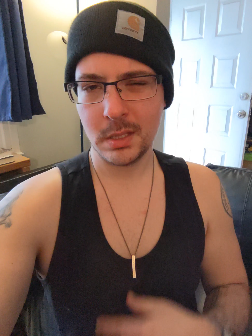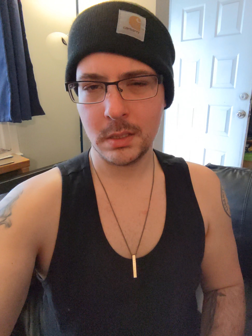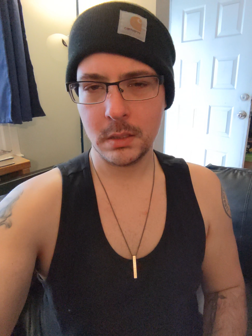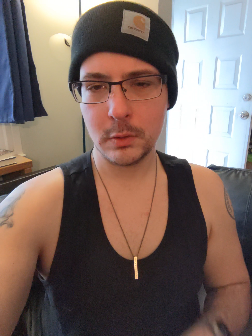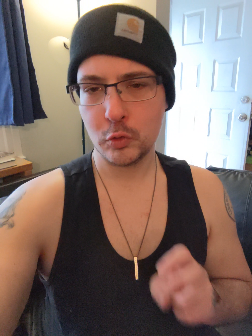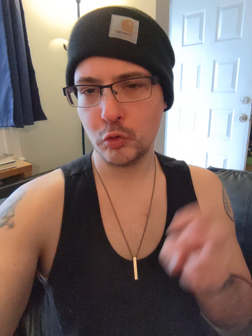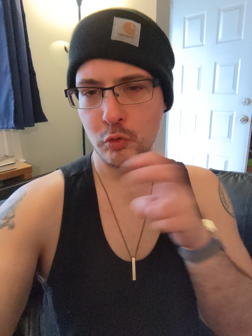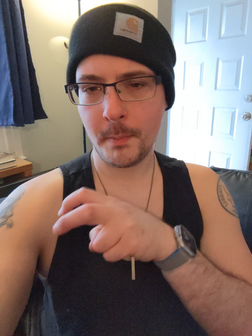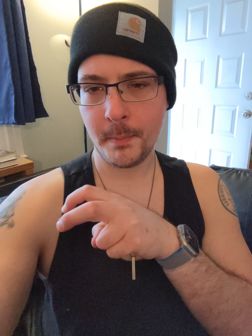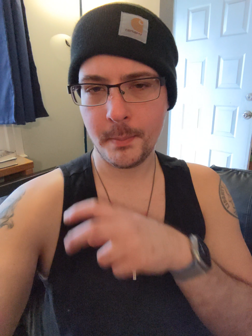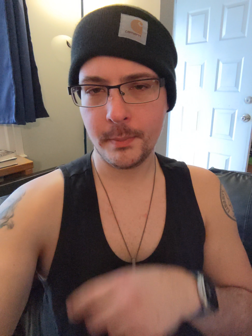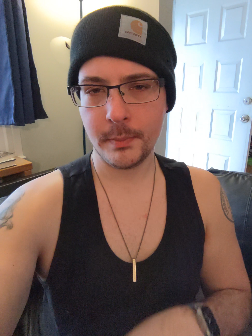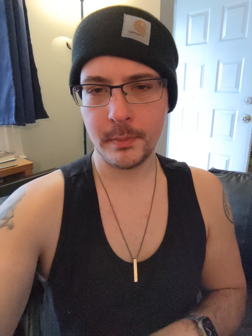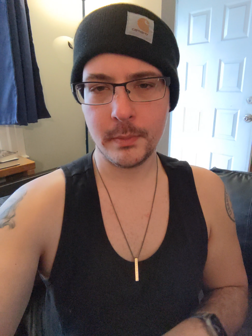jump